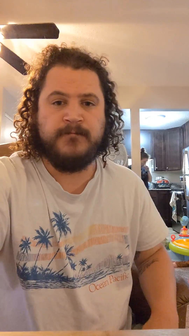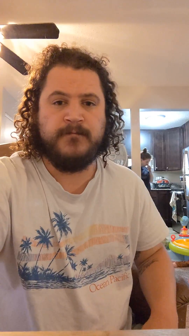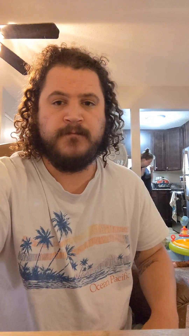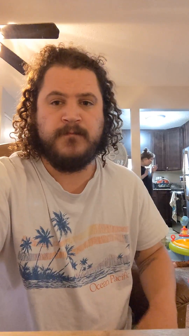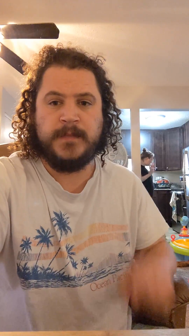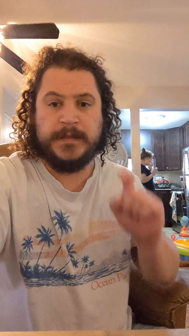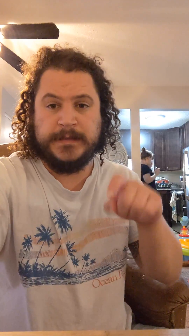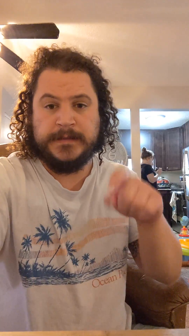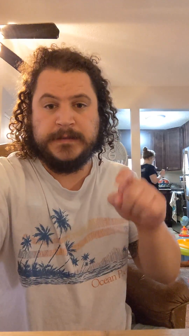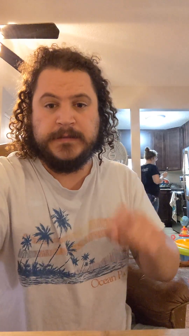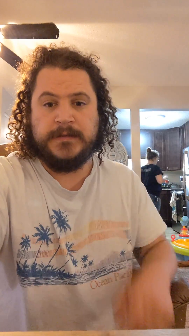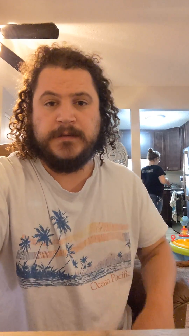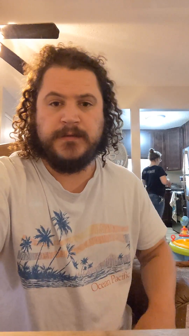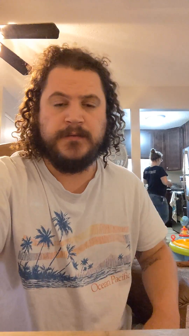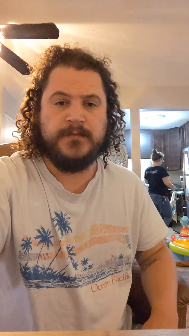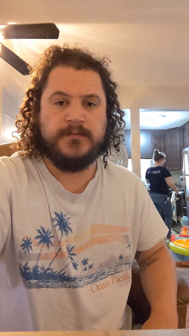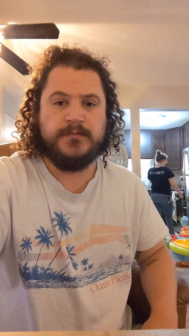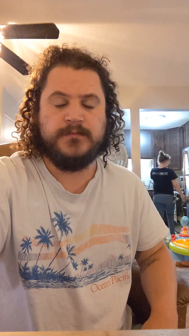need